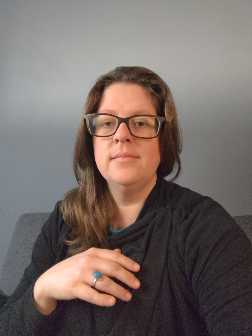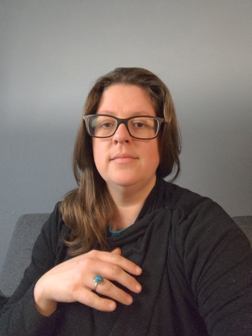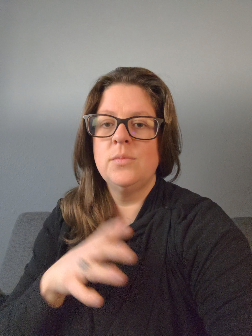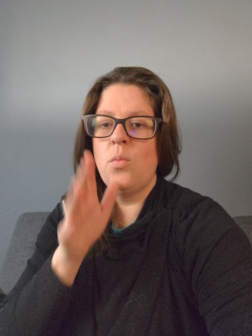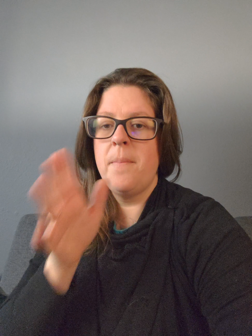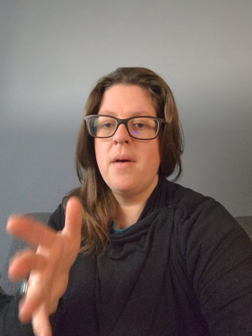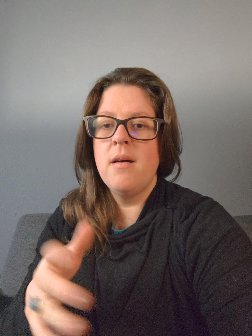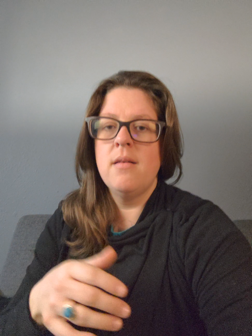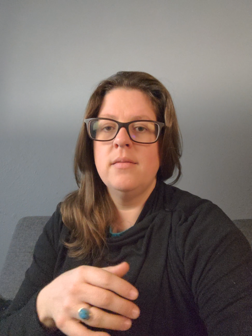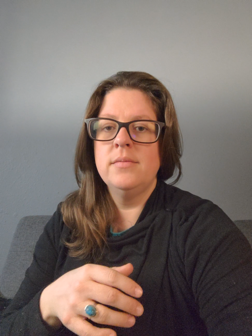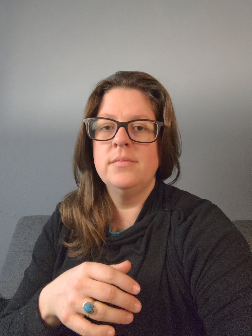grandma